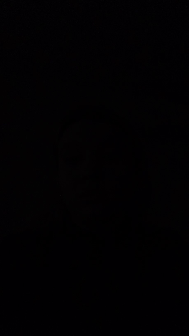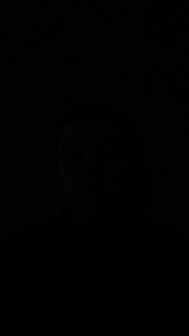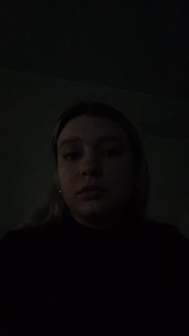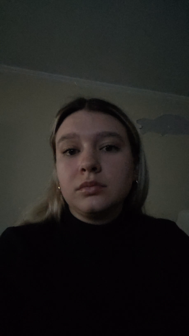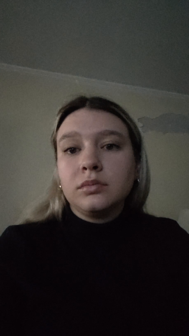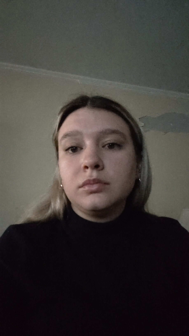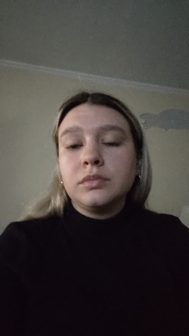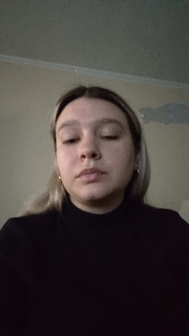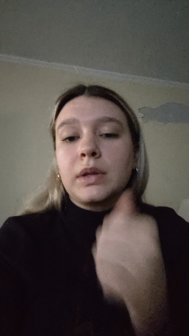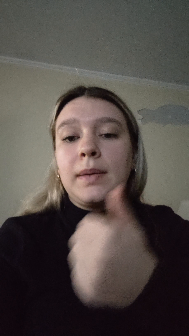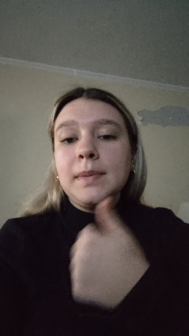basement